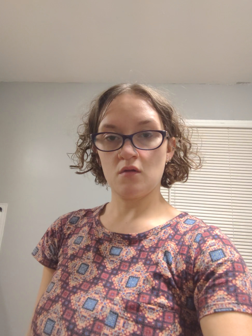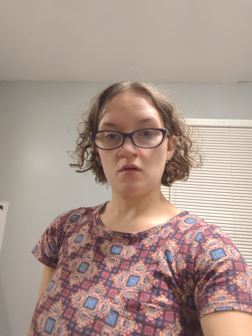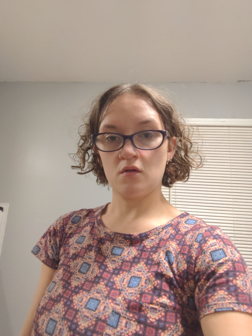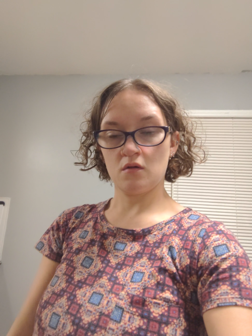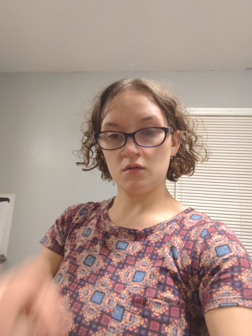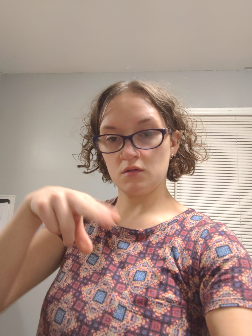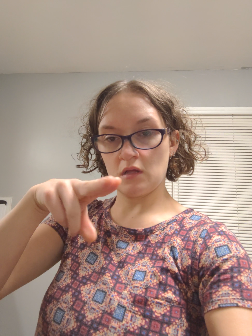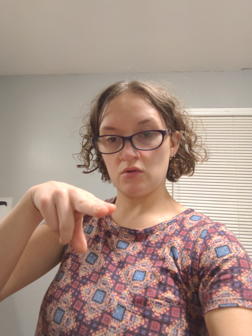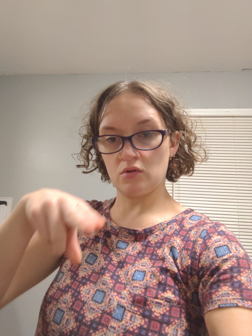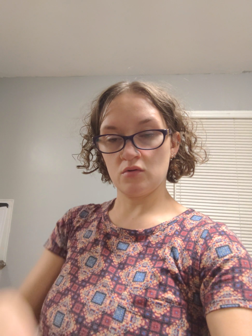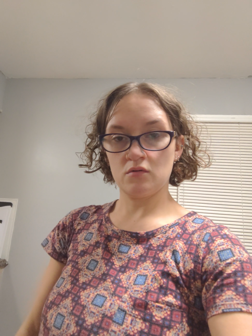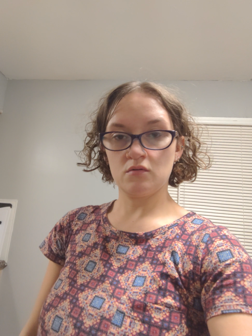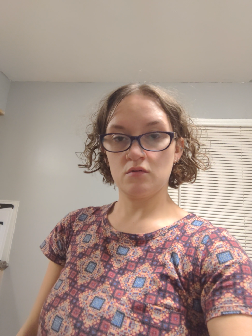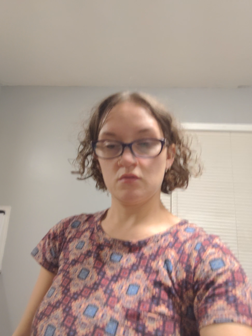chair